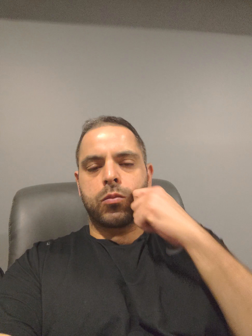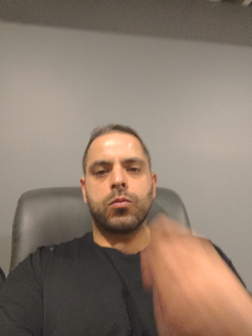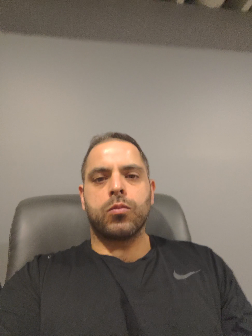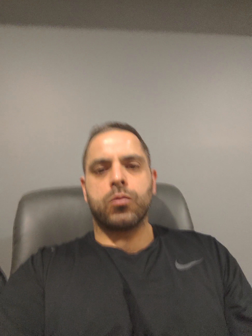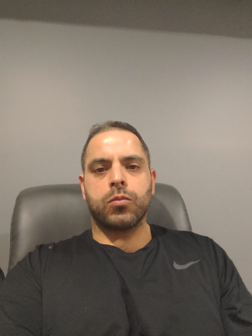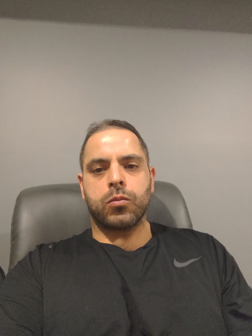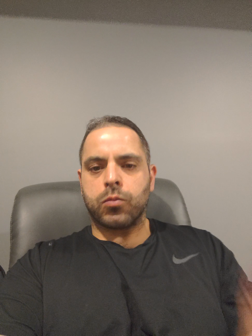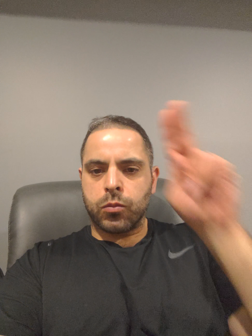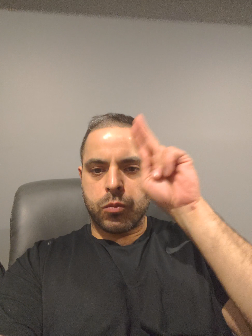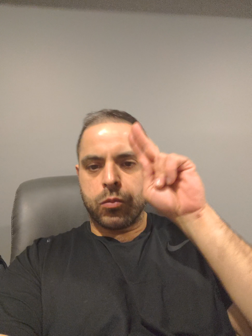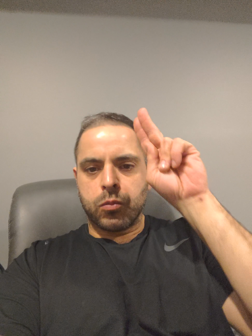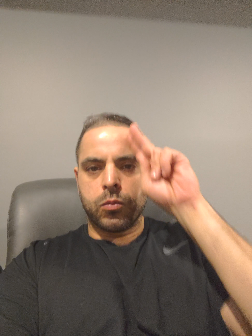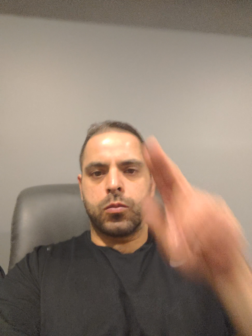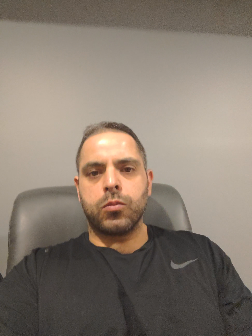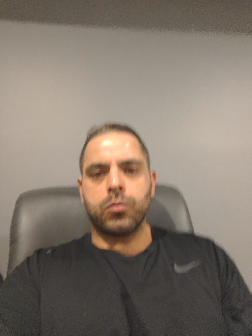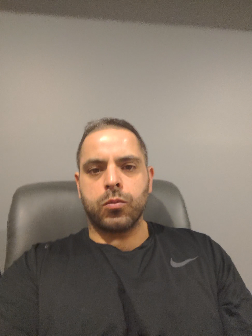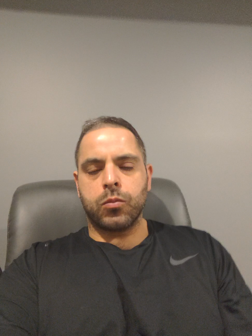uncle